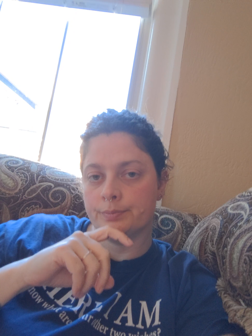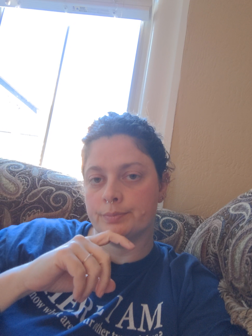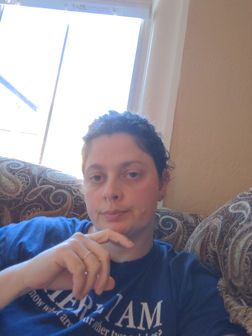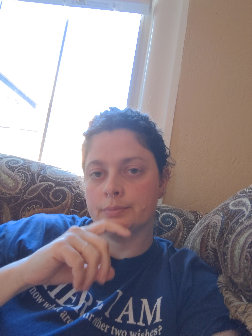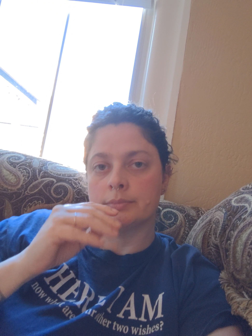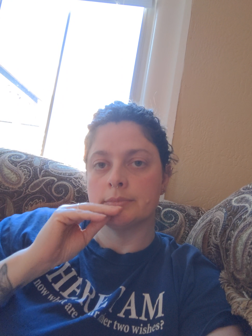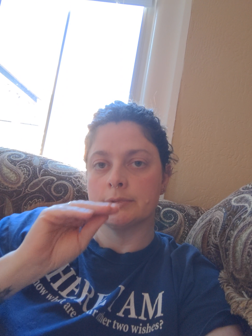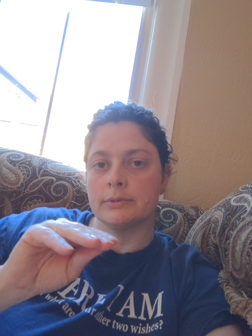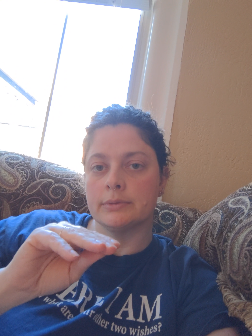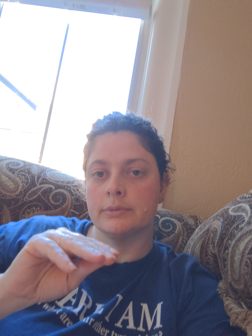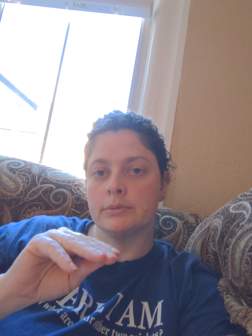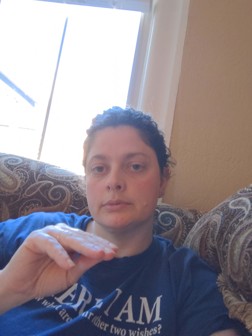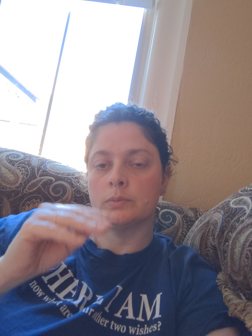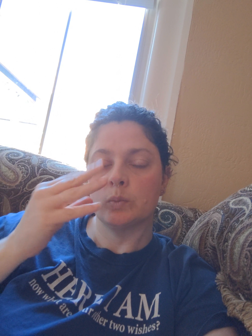kiss